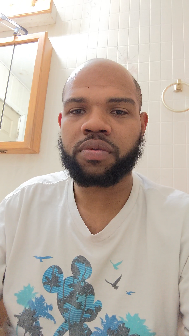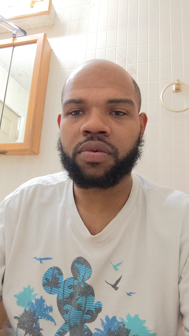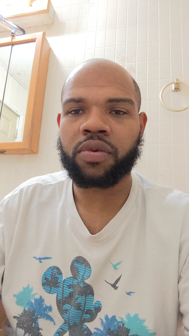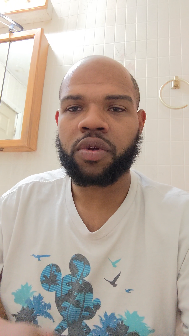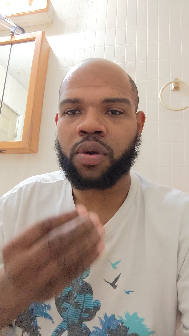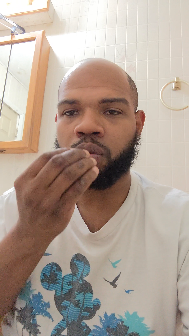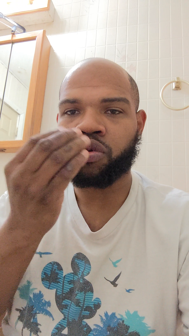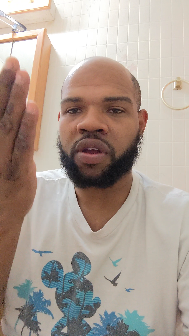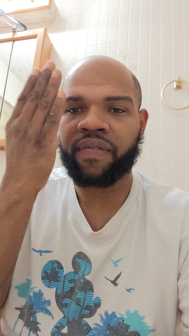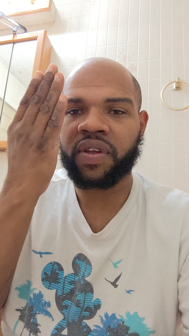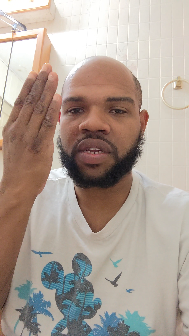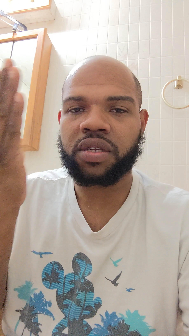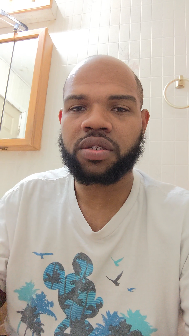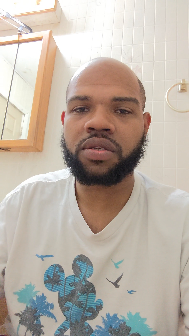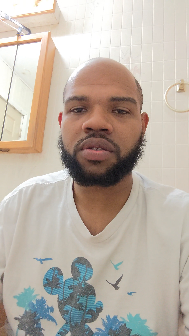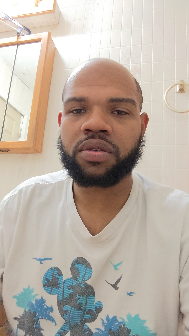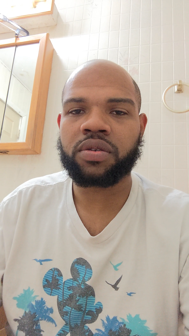breakfast